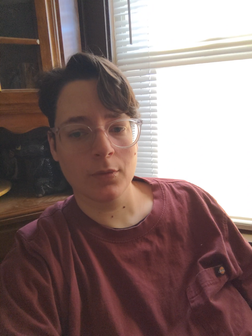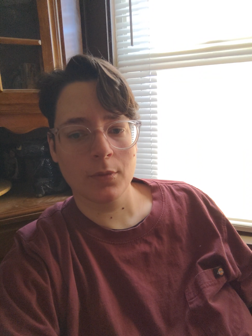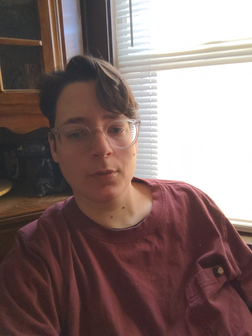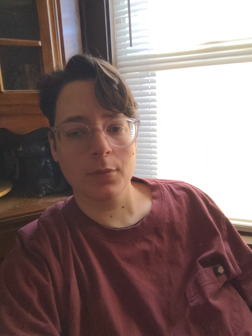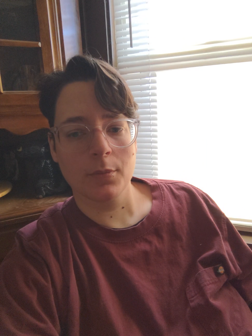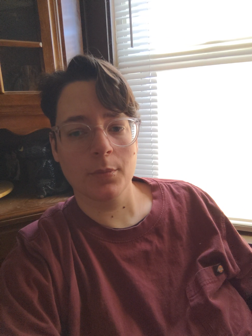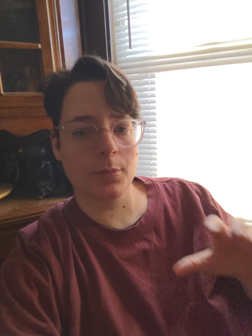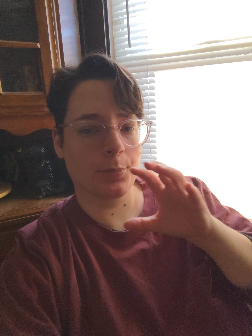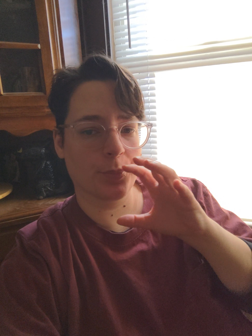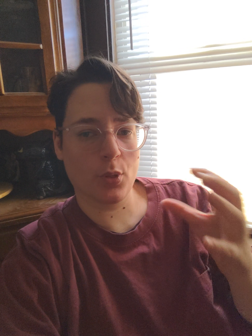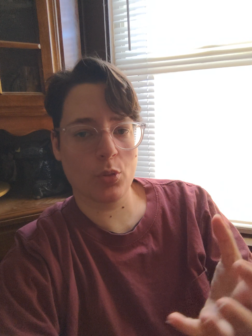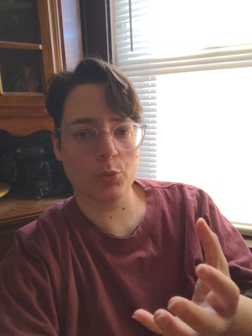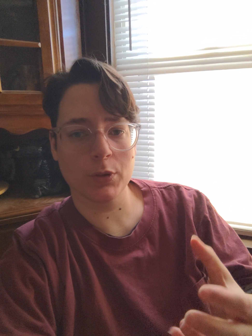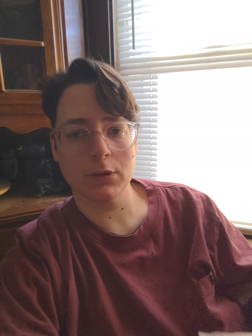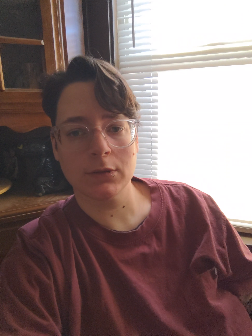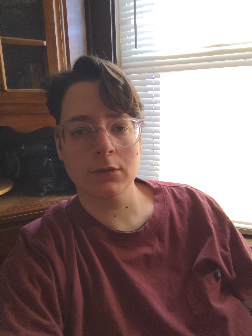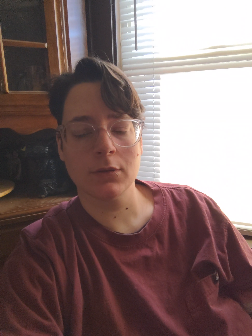balloon